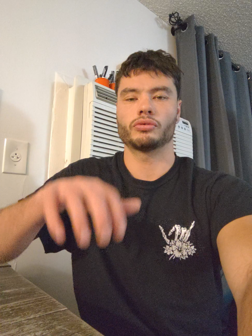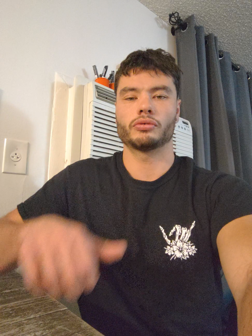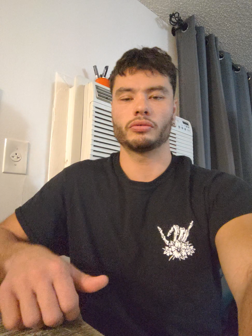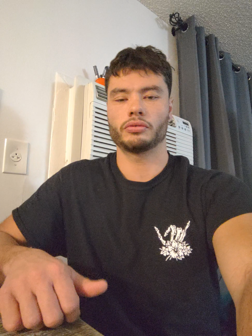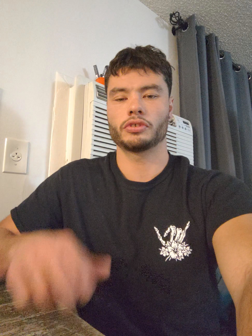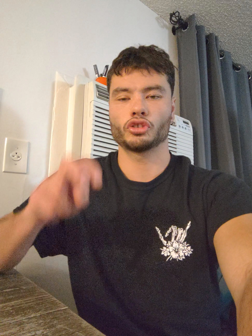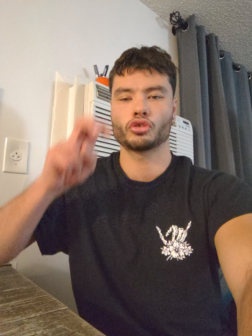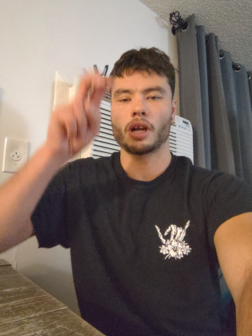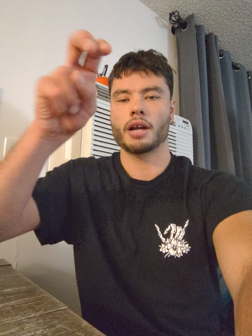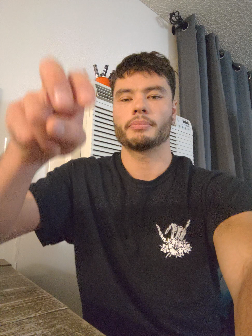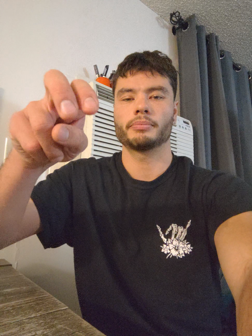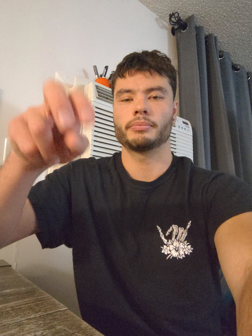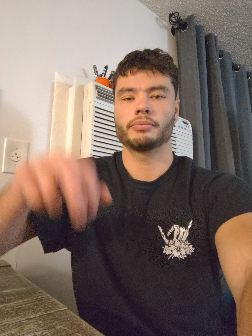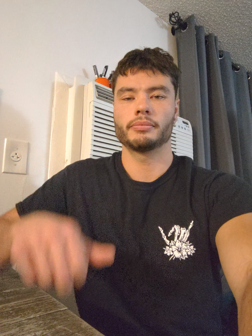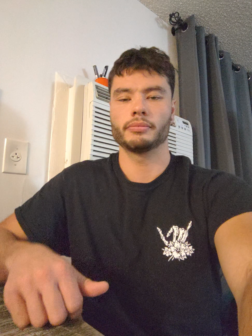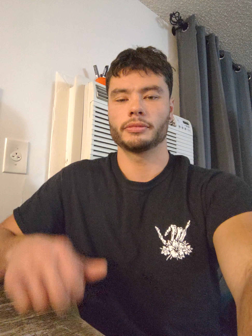jump